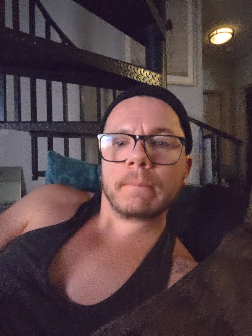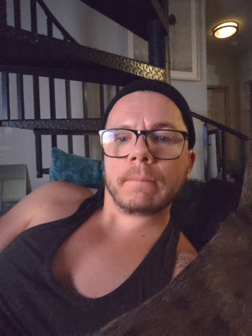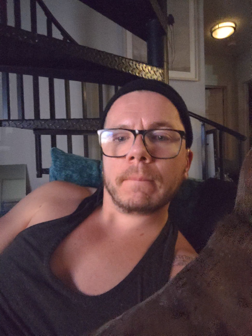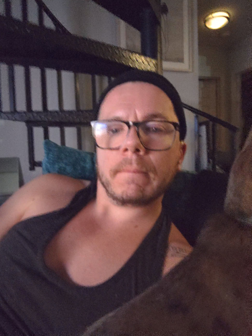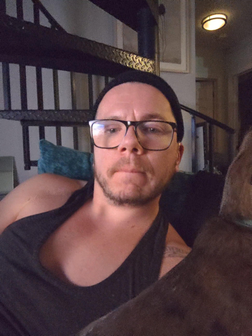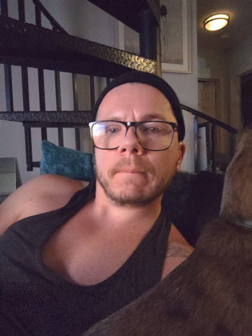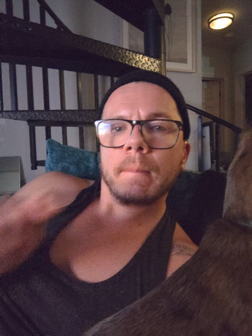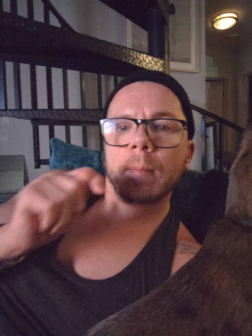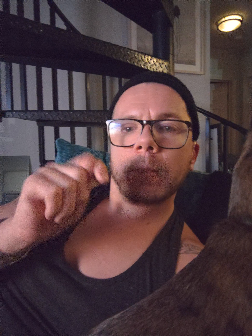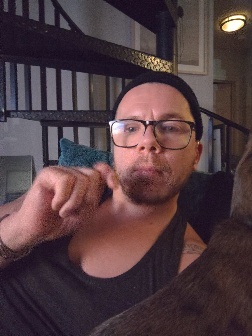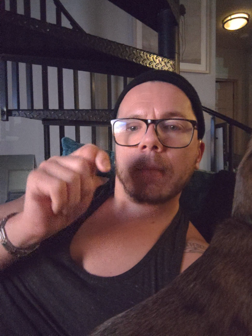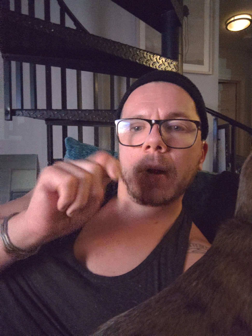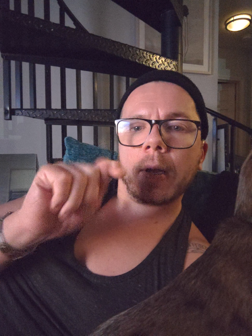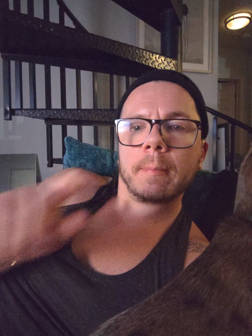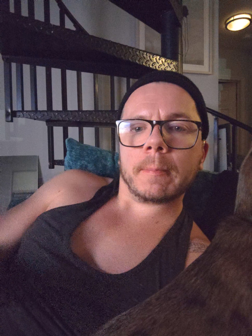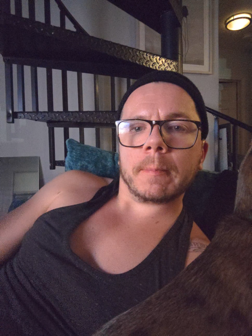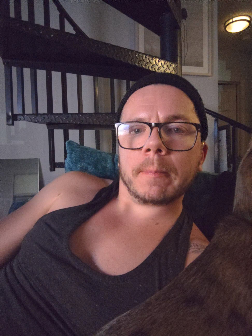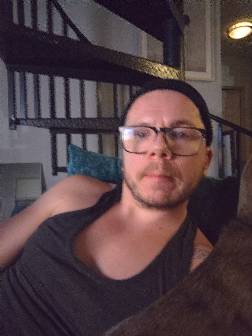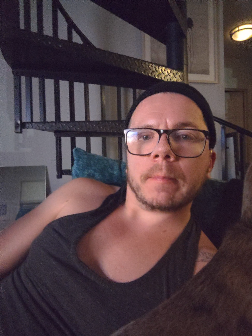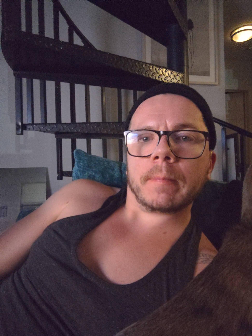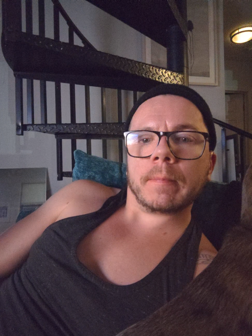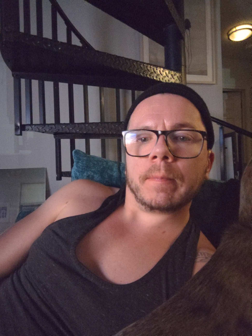potty